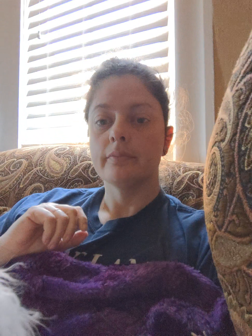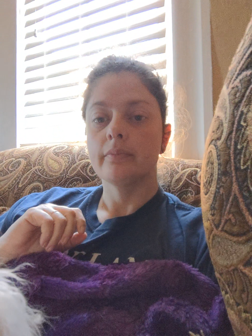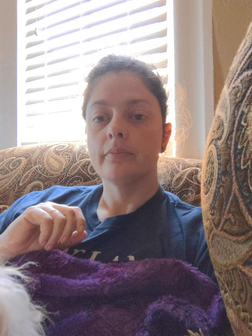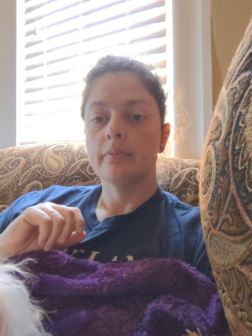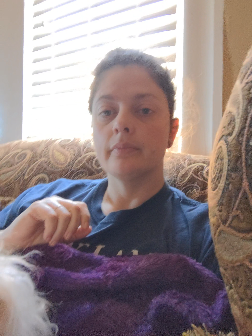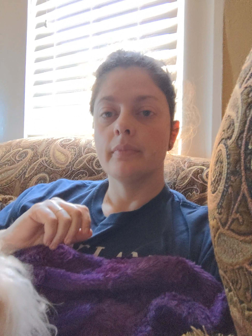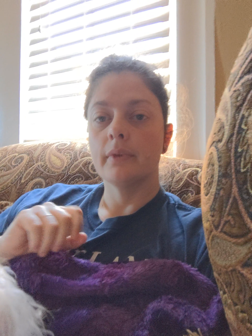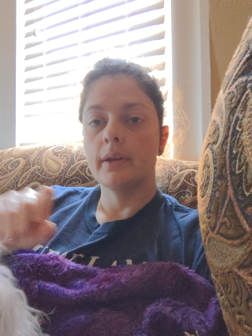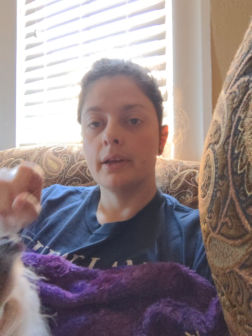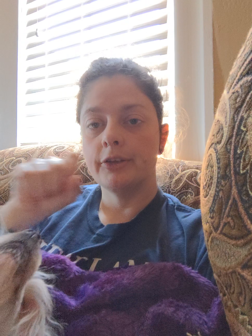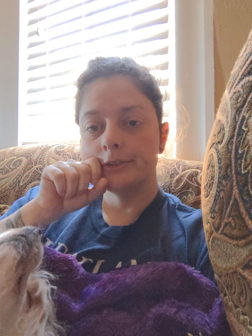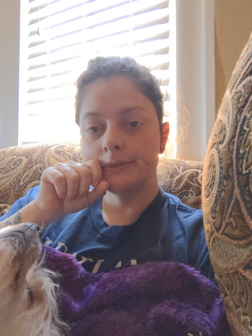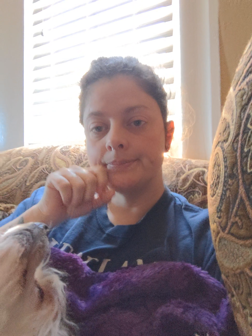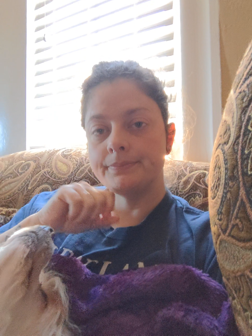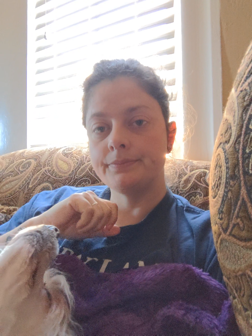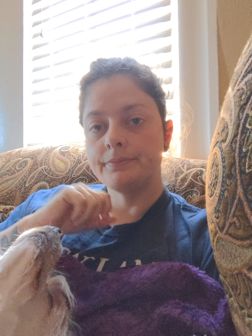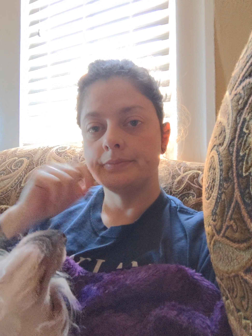carrot